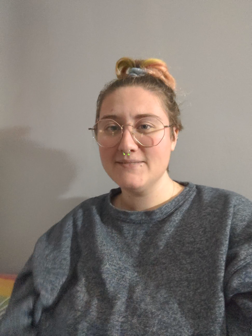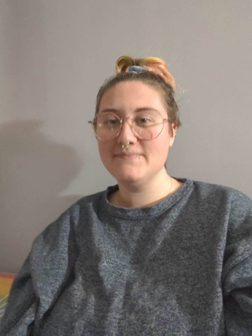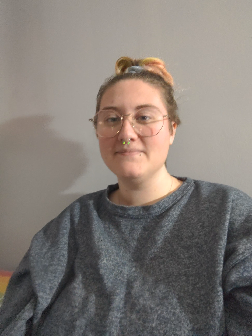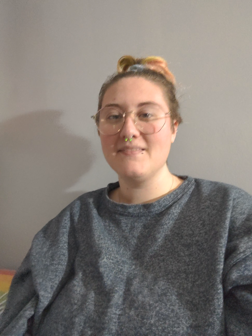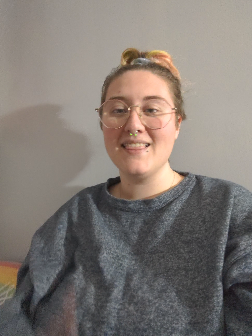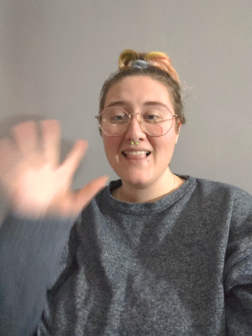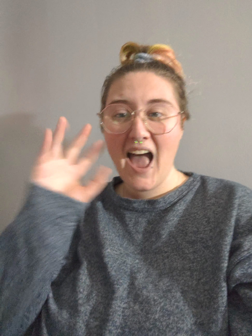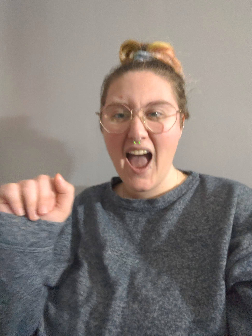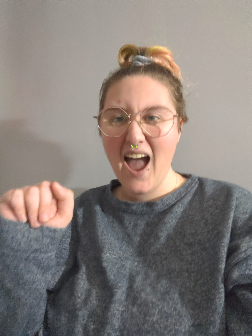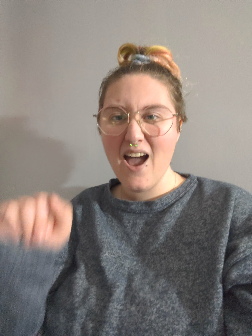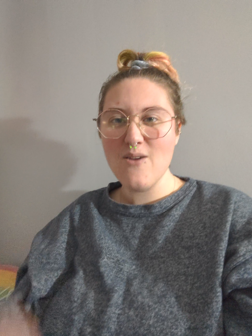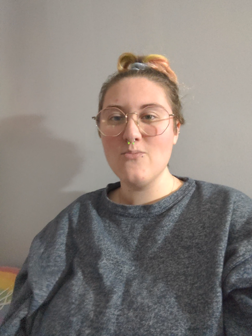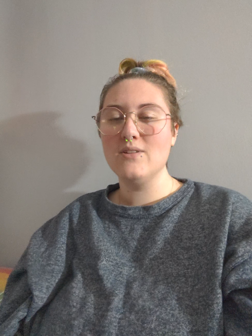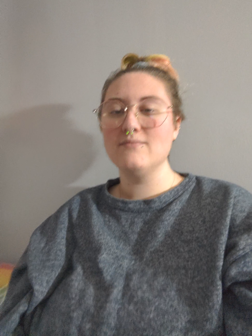loud